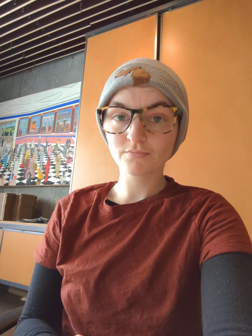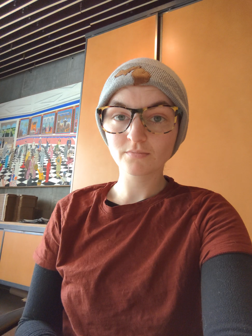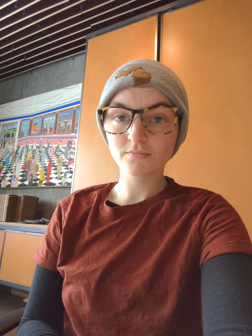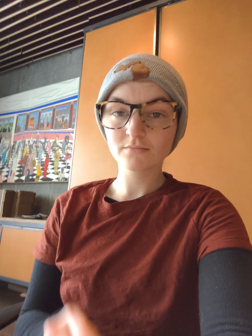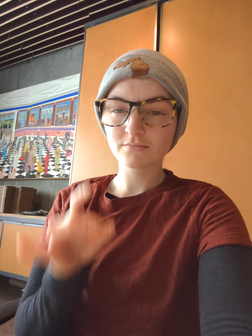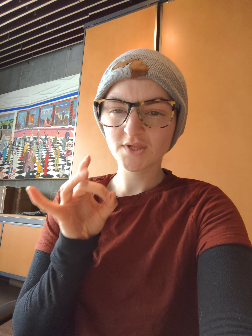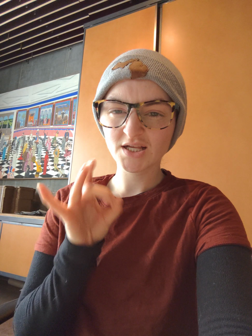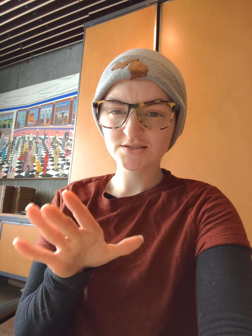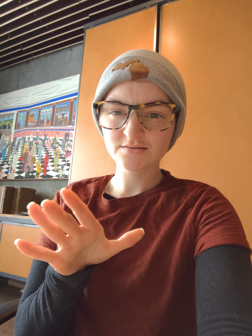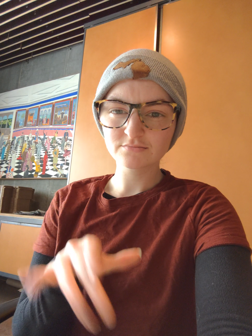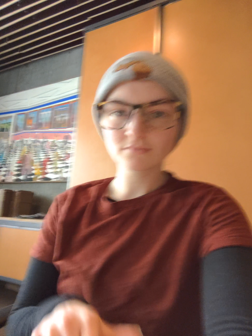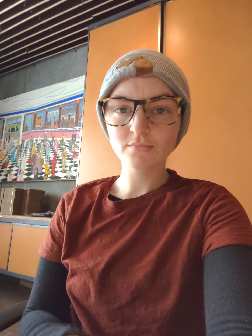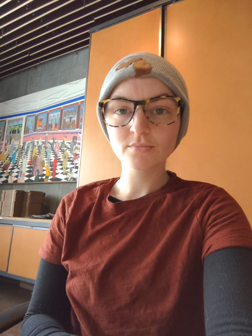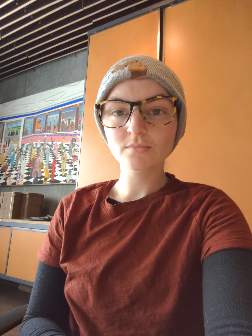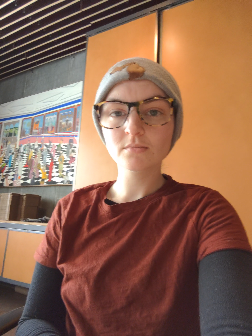hate